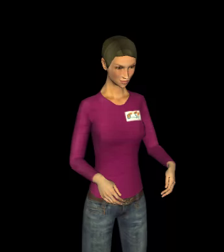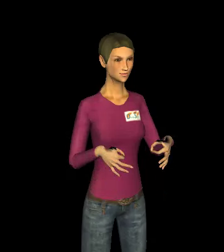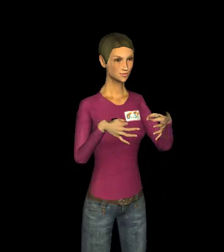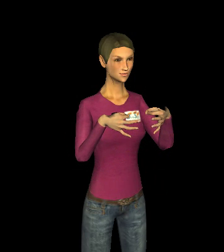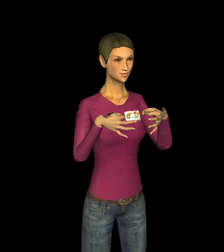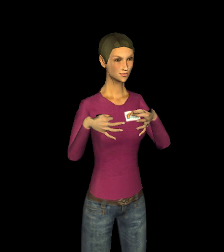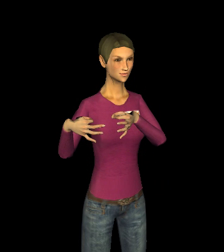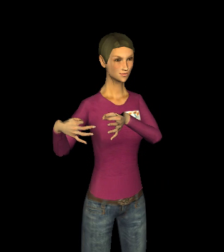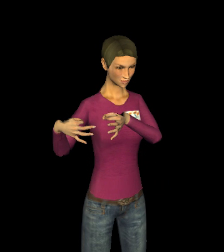مجتهد